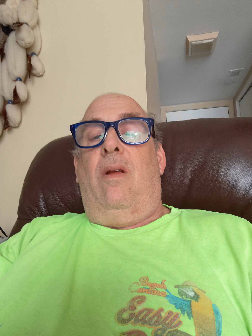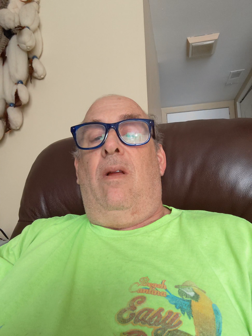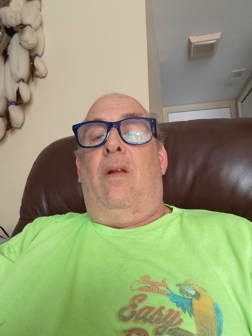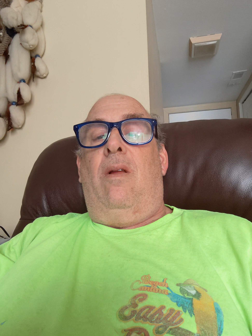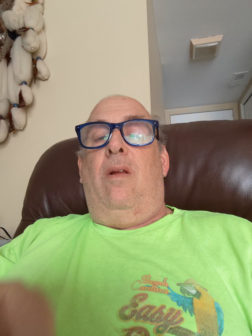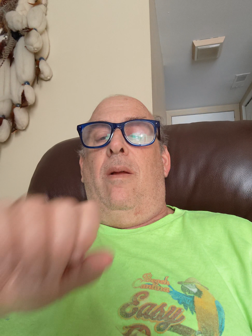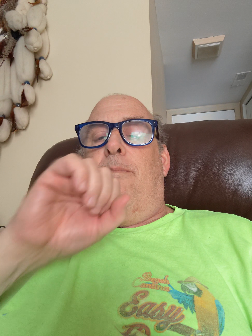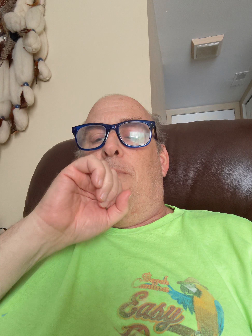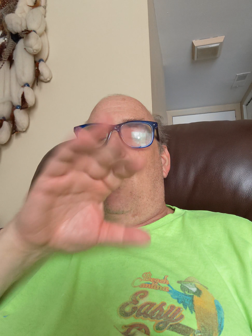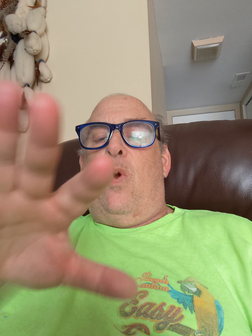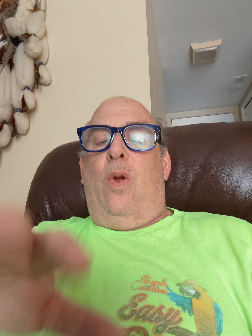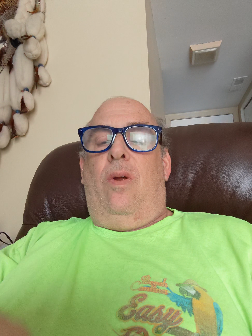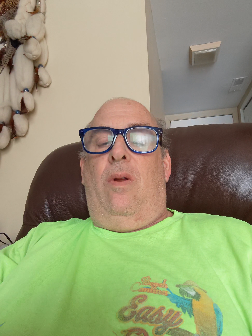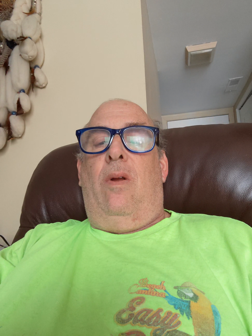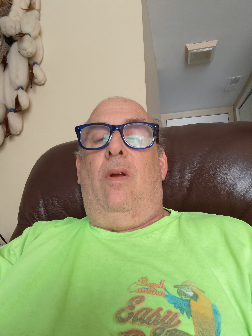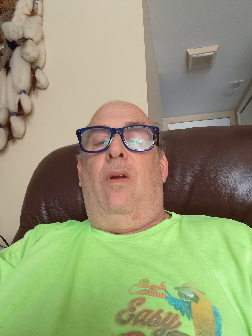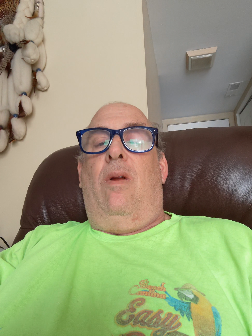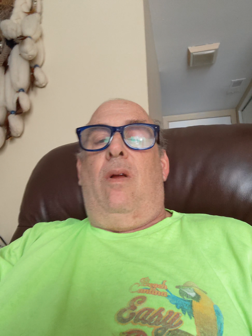blow